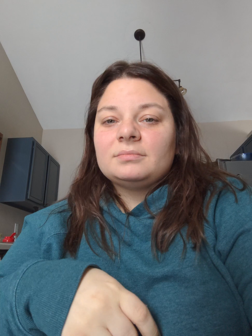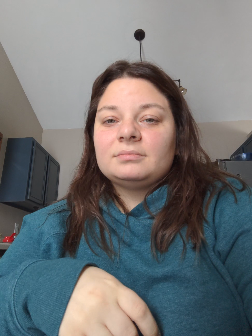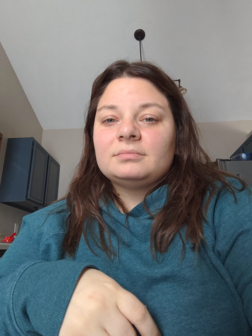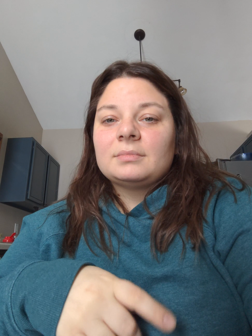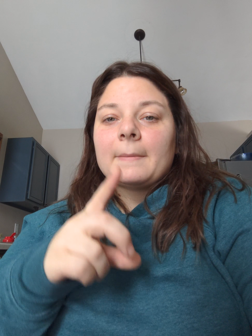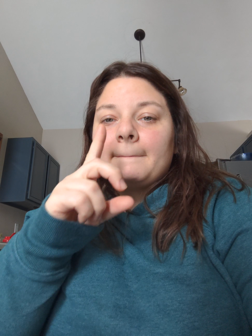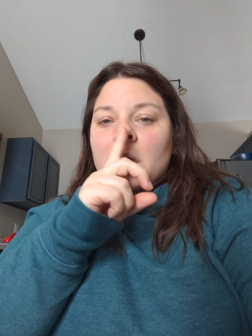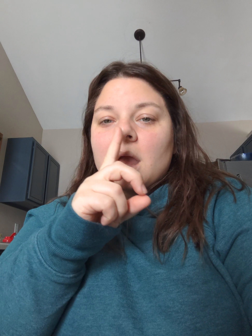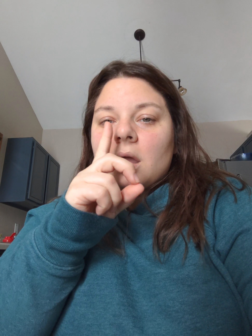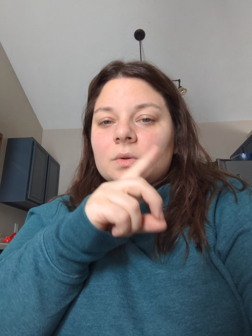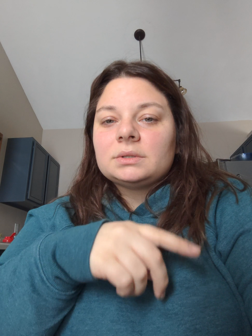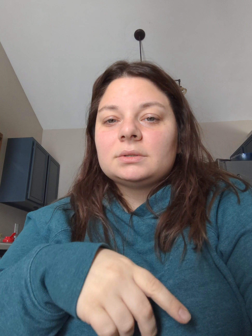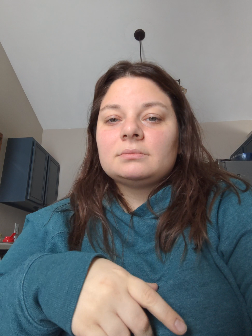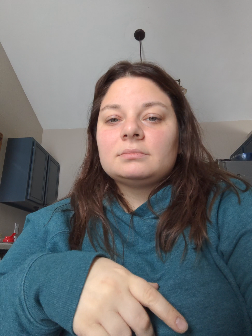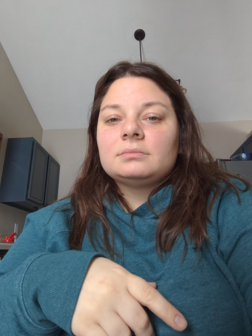mouse